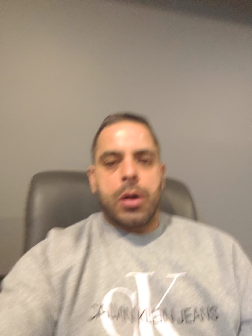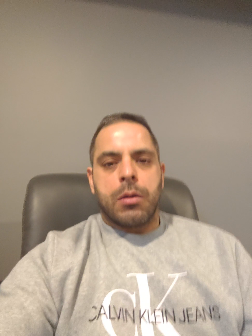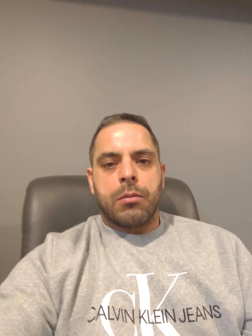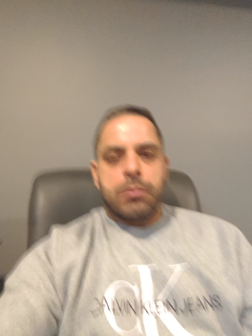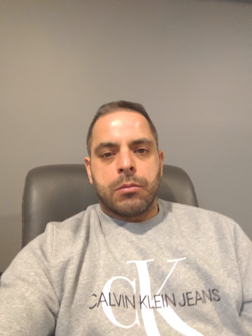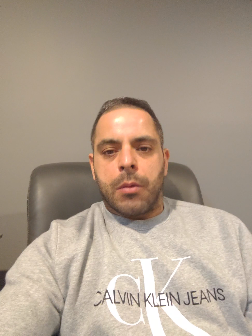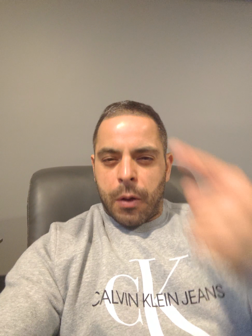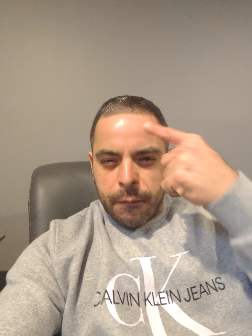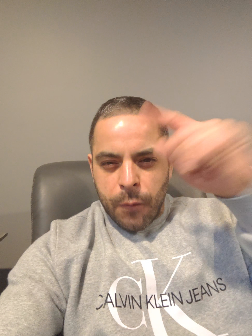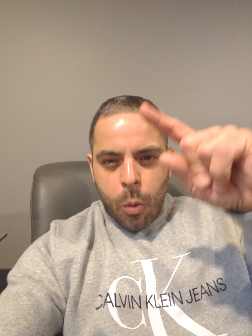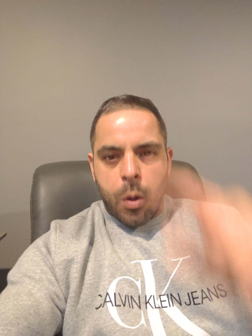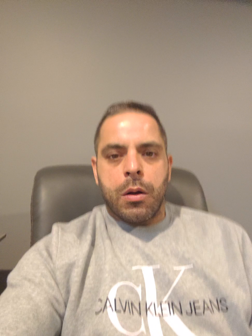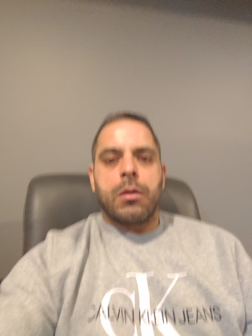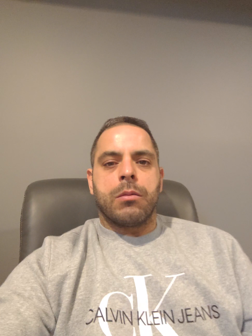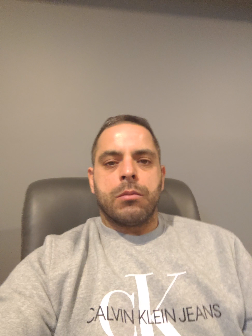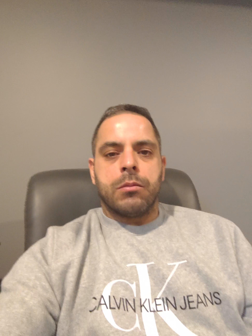for